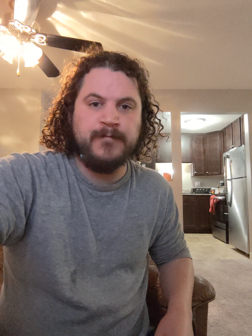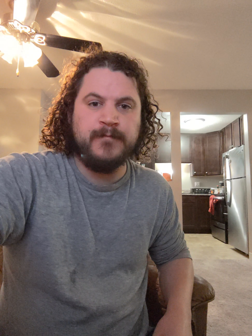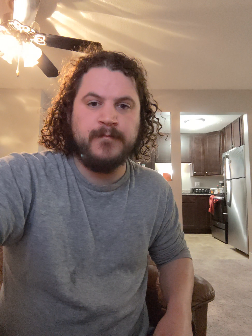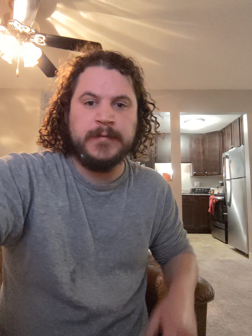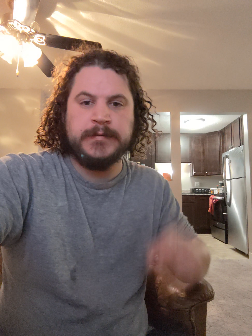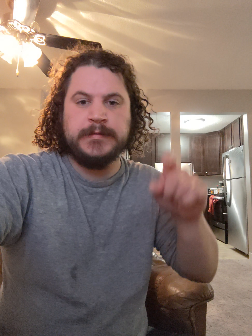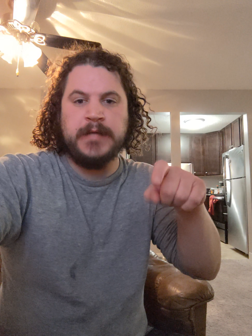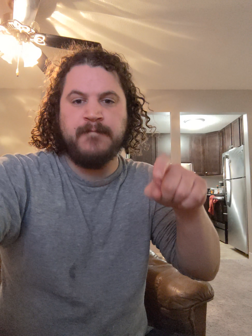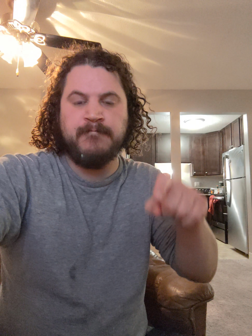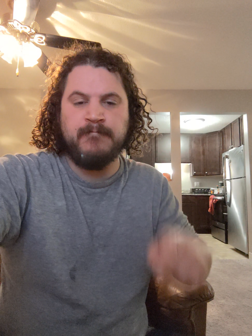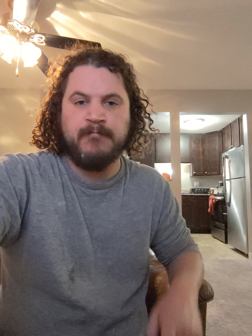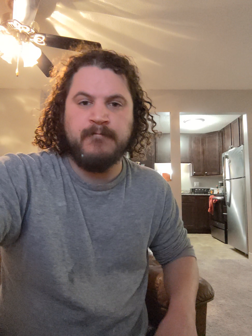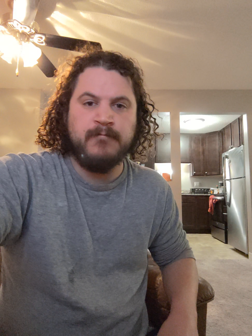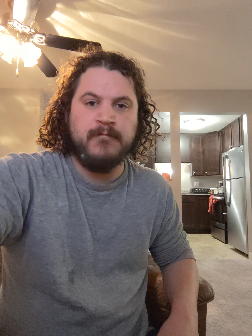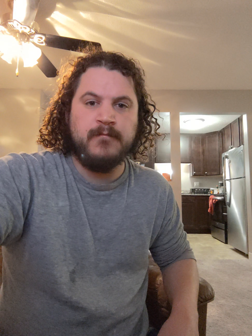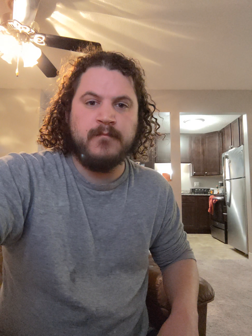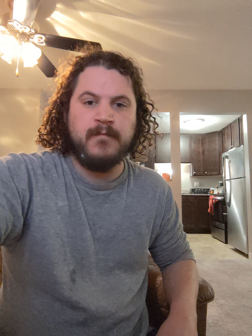time